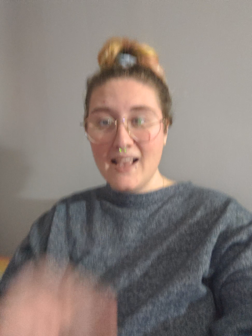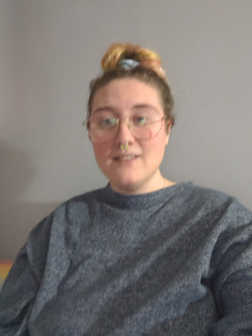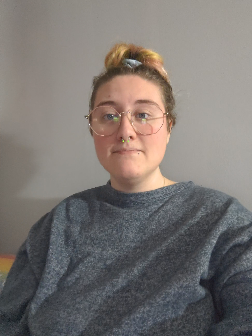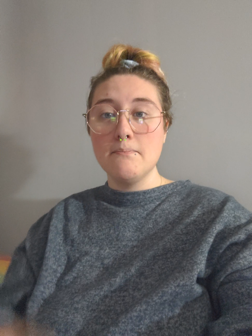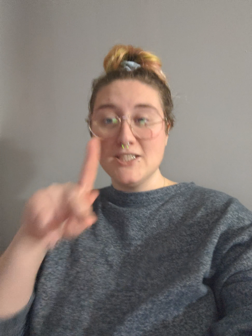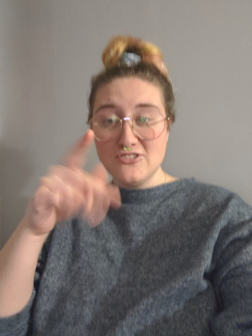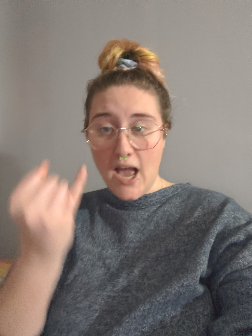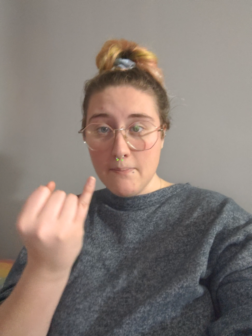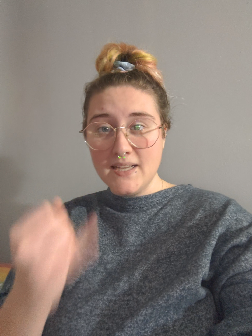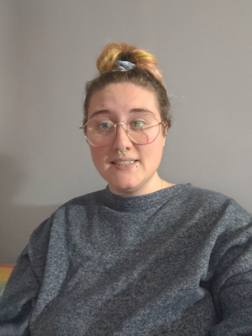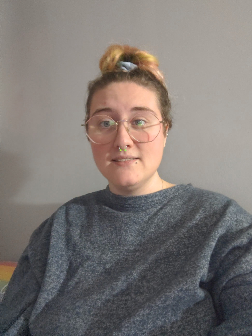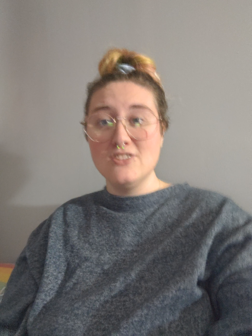pajamas